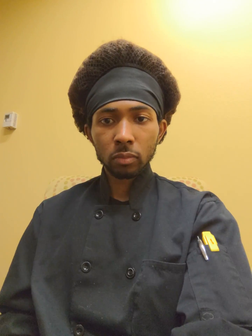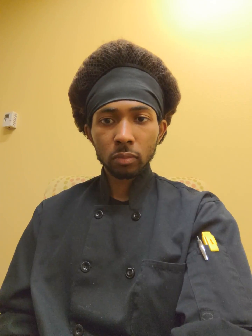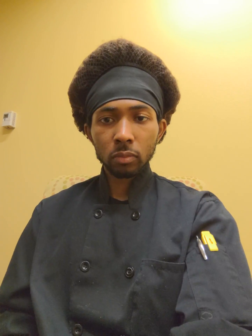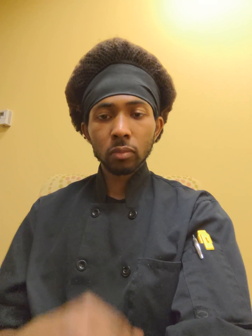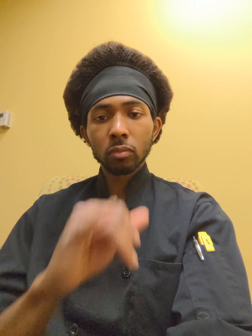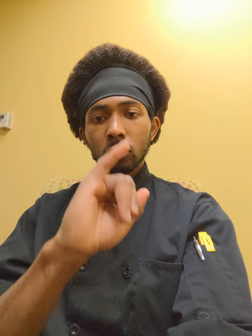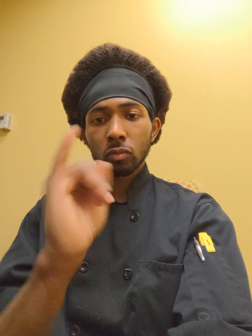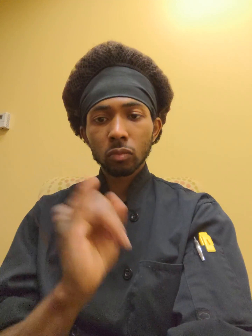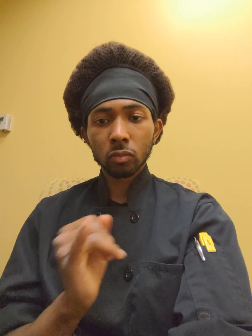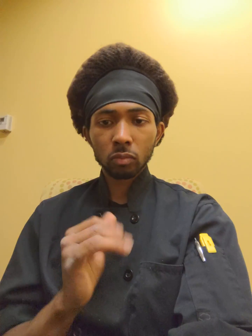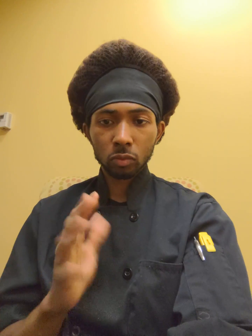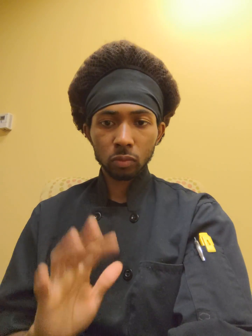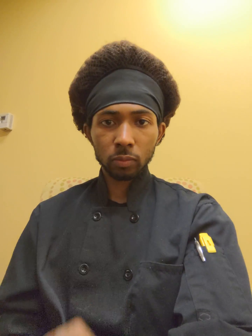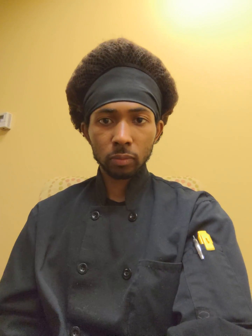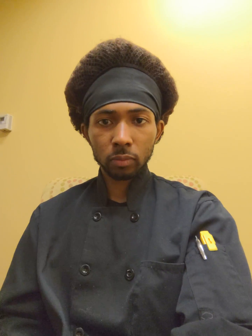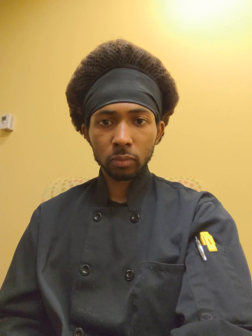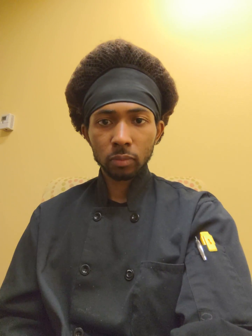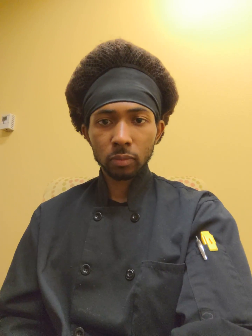draw